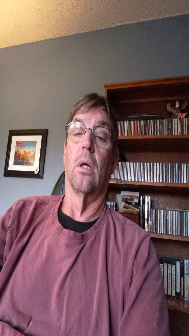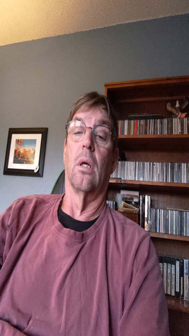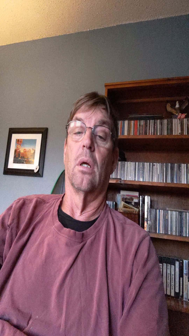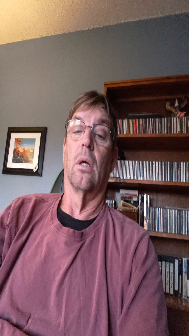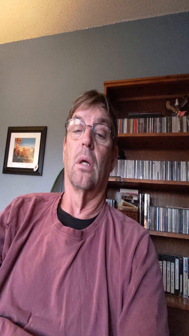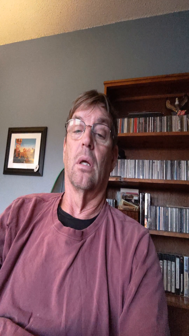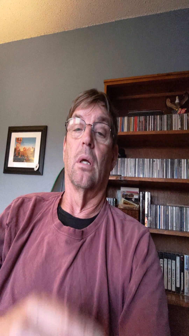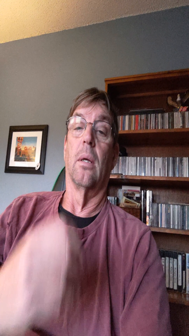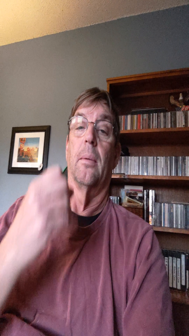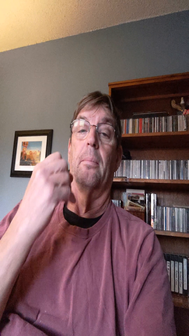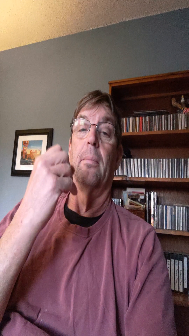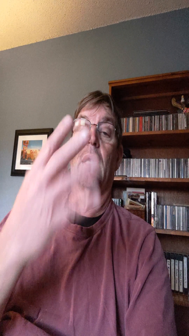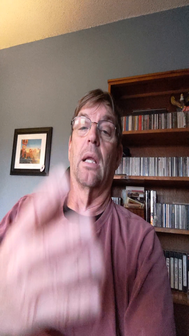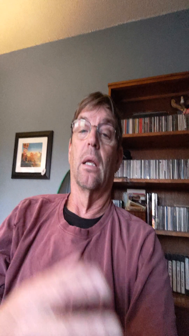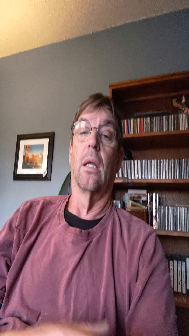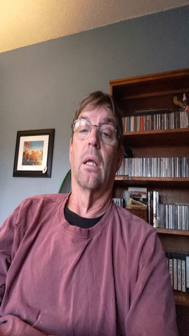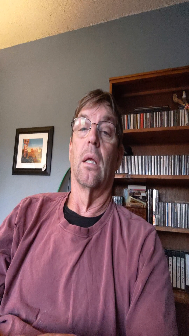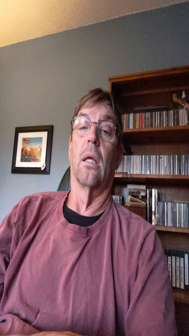many